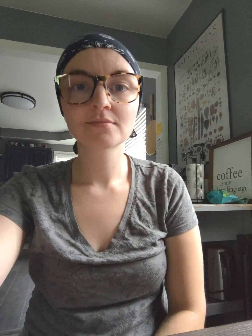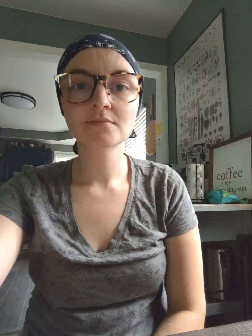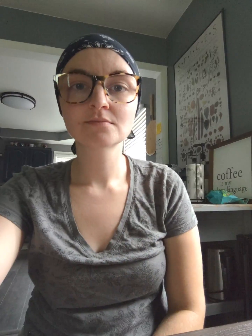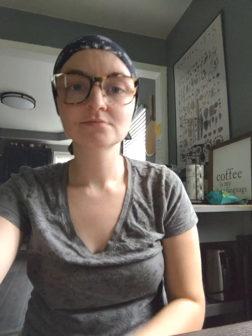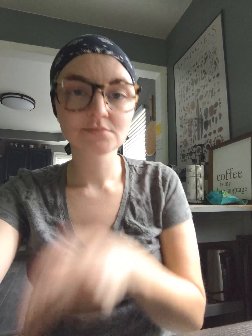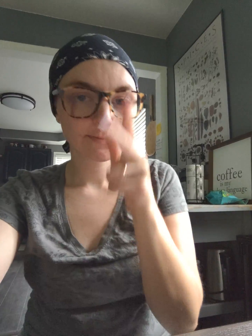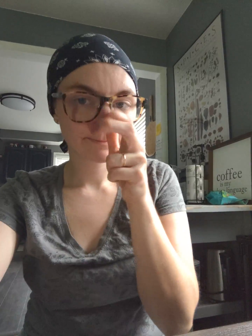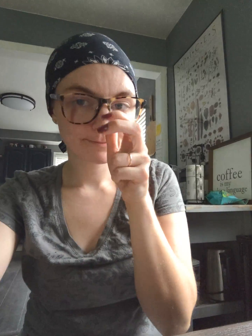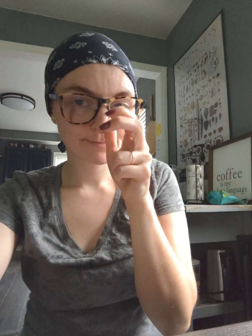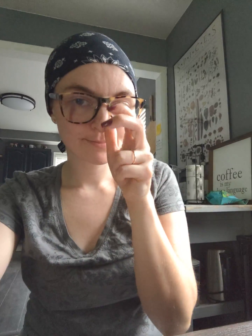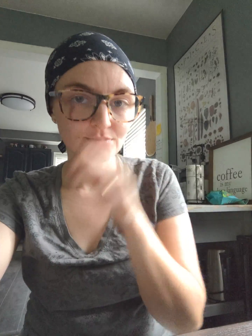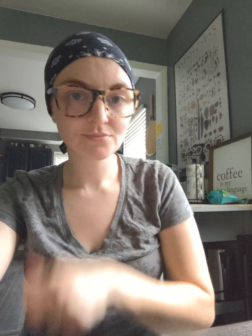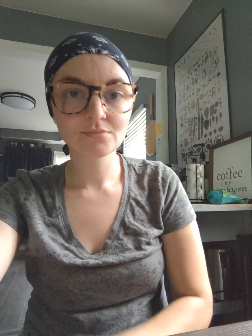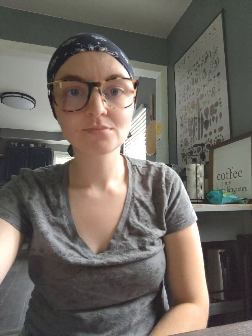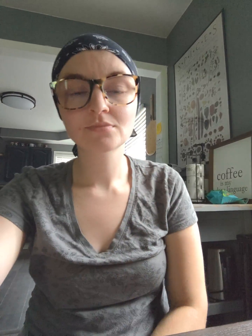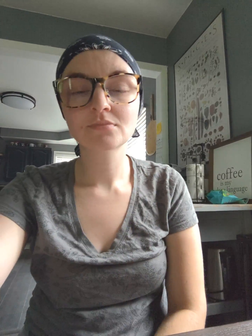ant